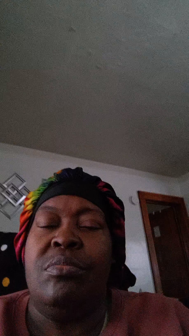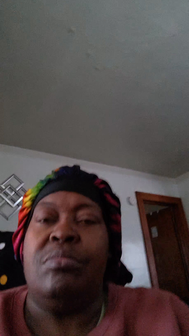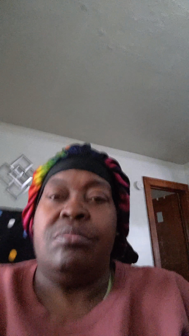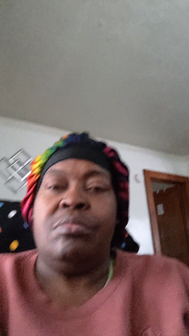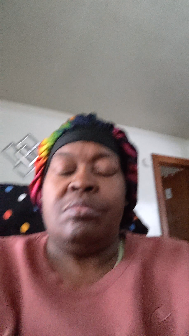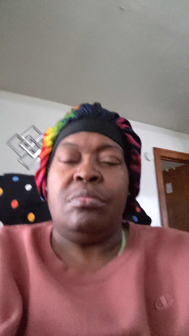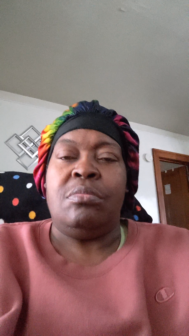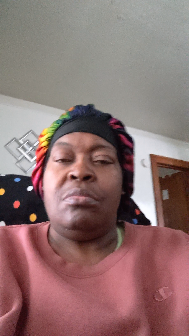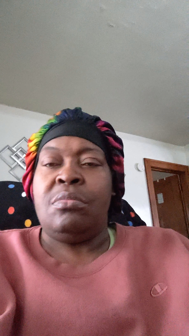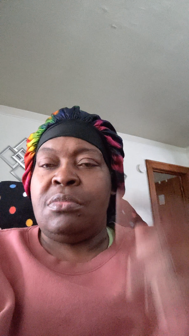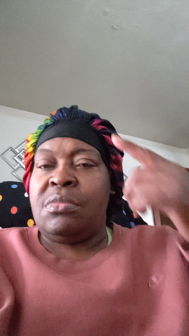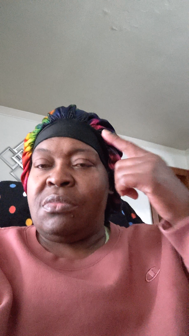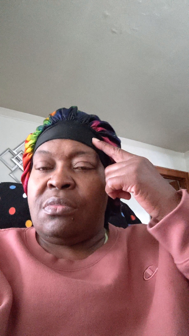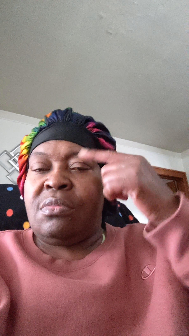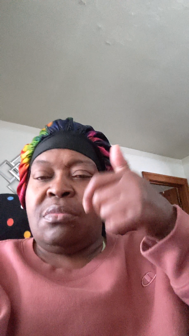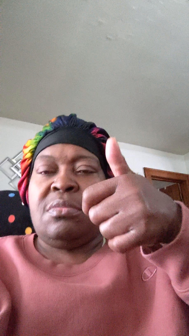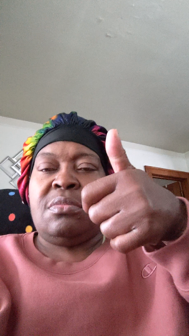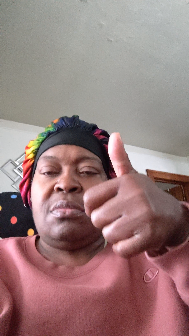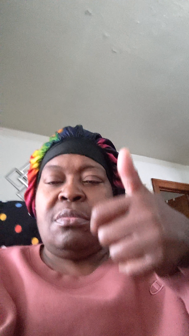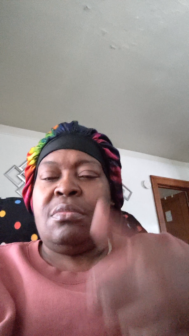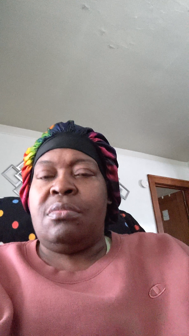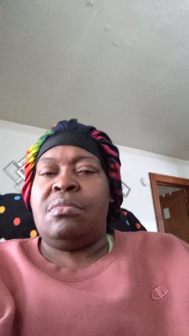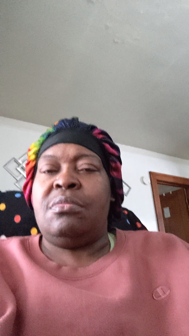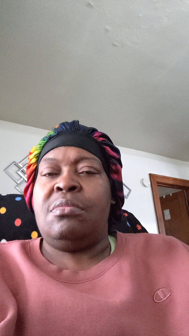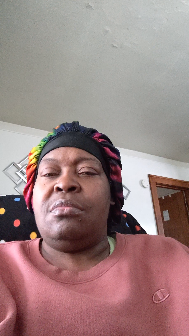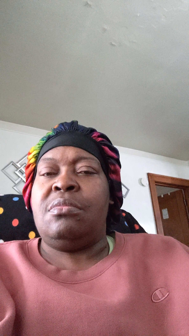dime